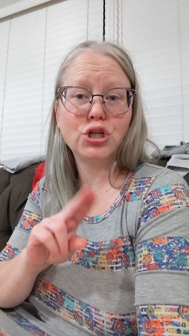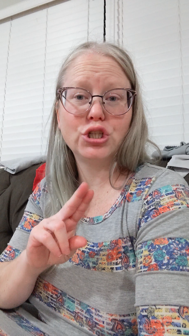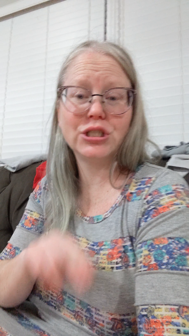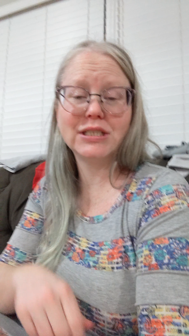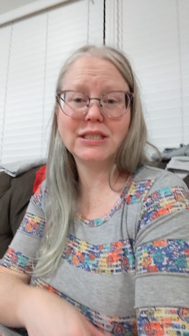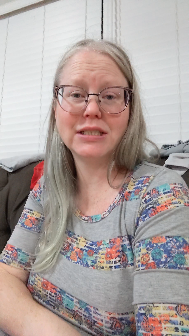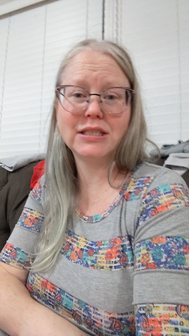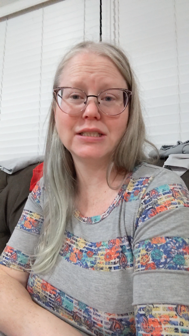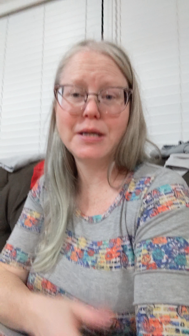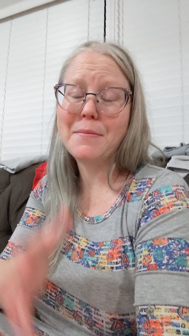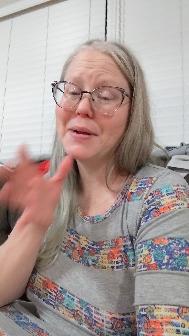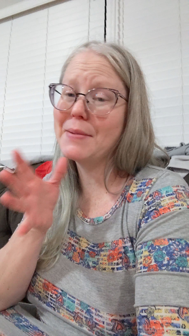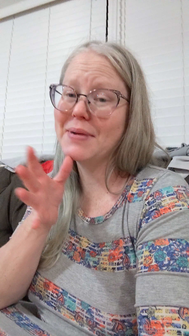mommy